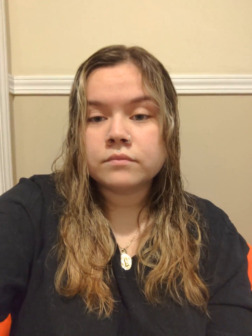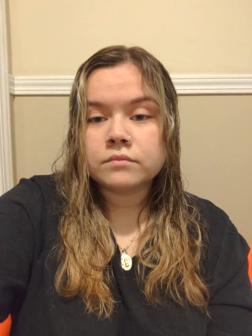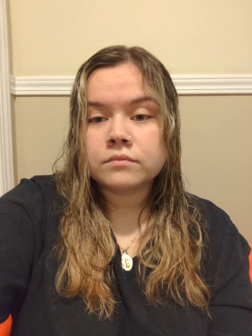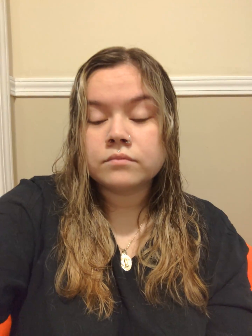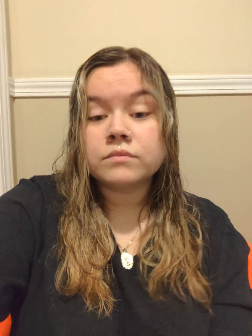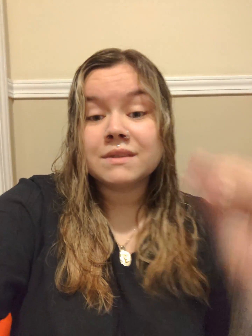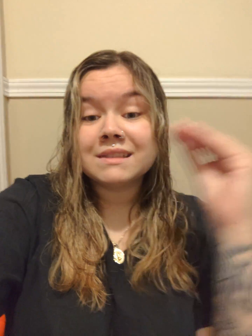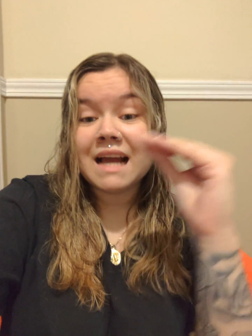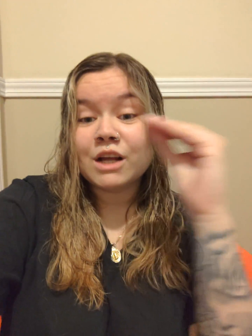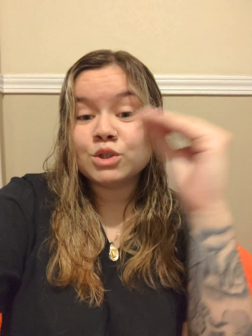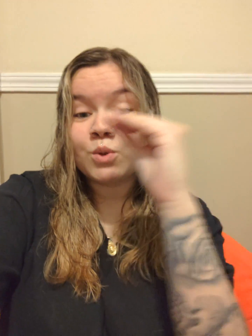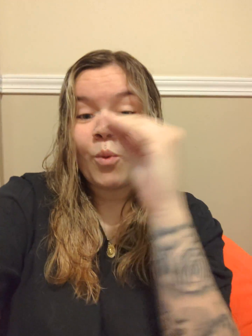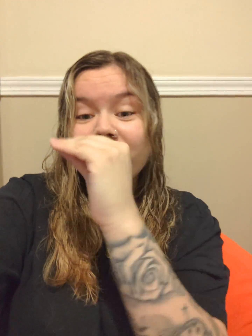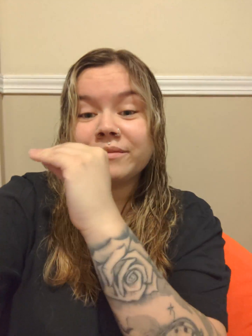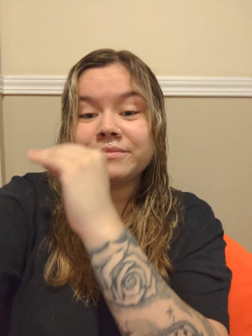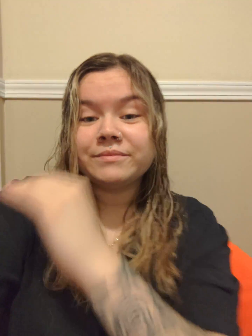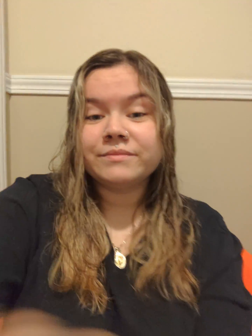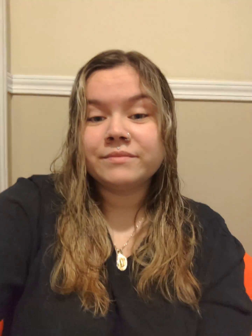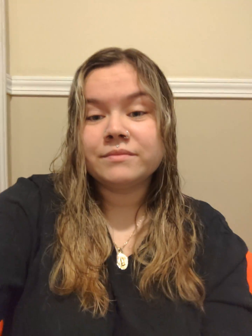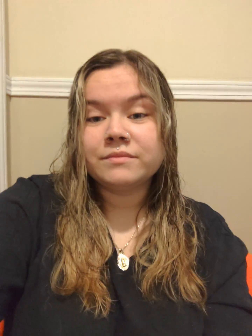dinosaur